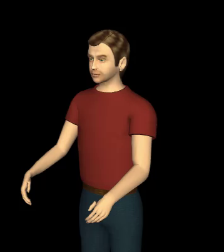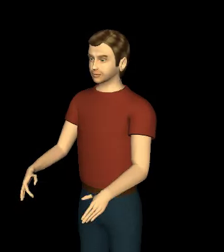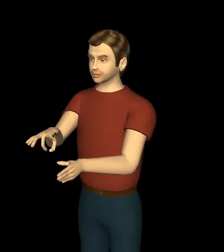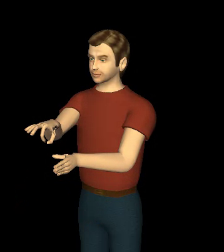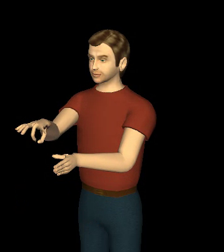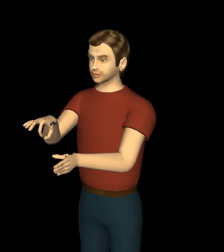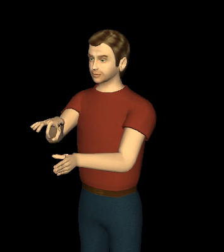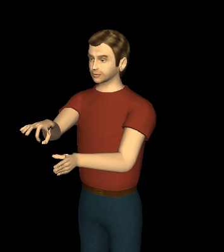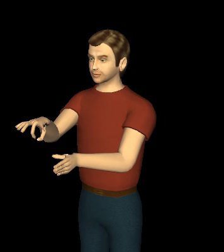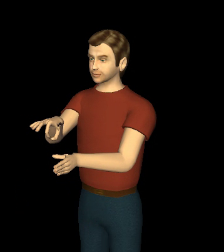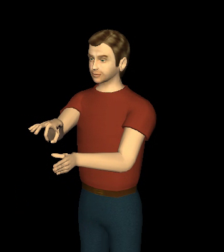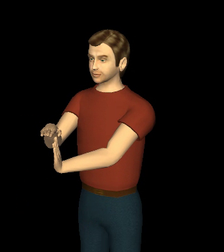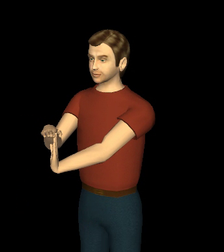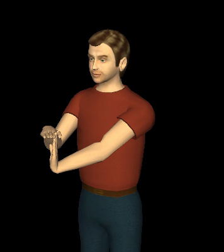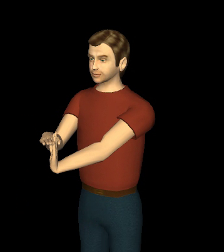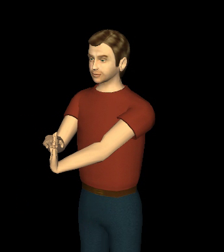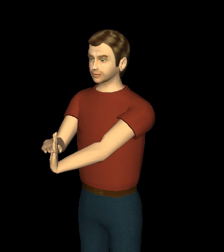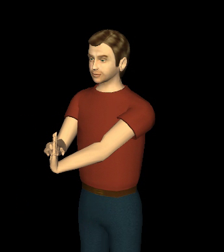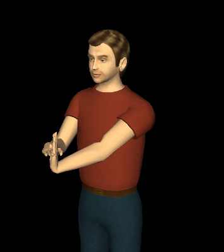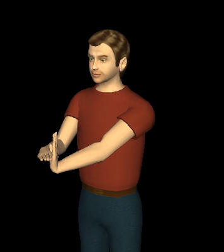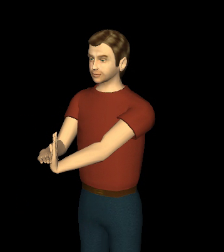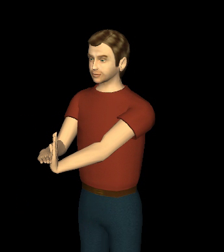وصفة